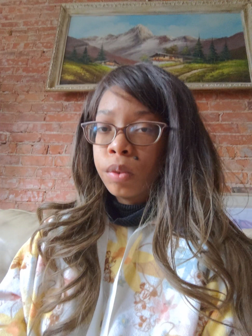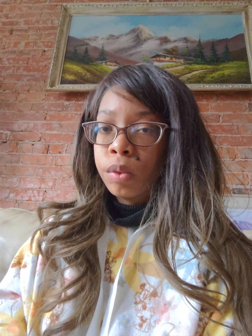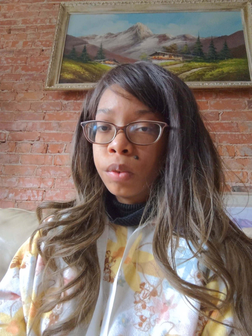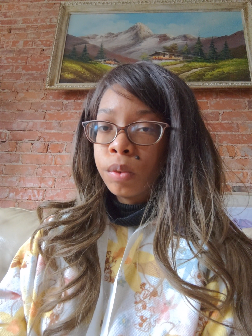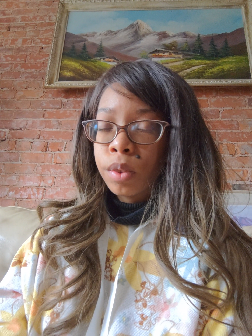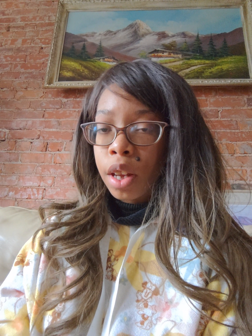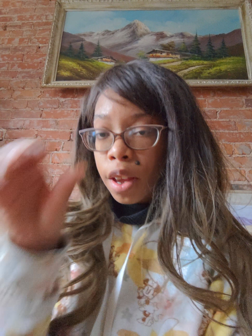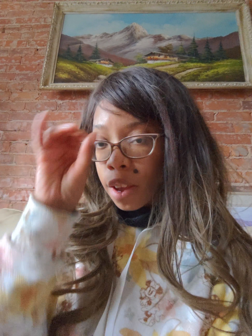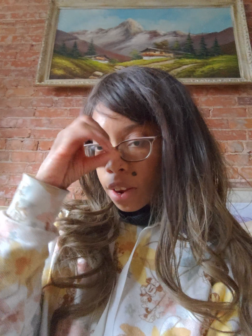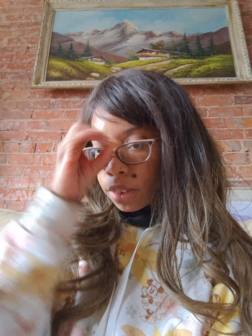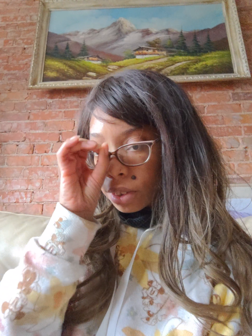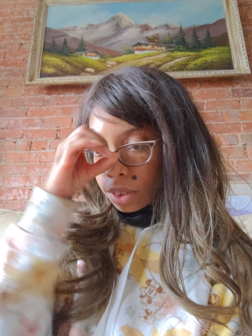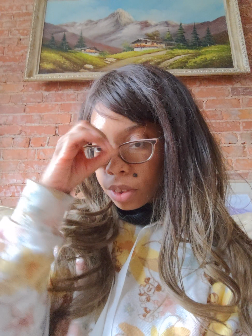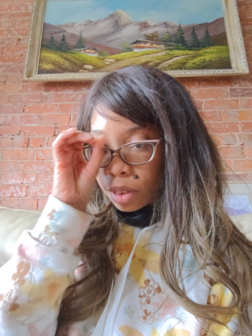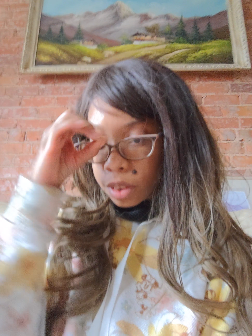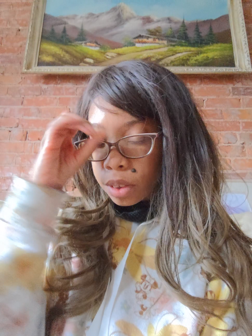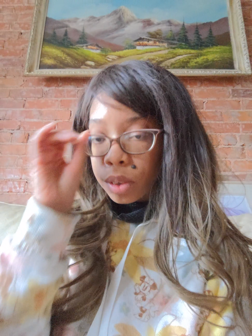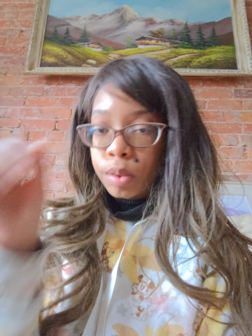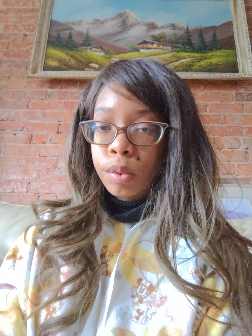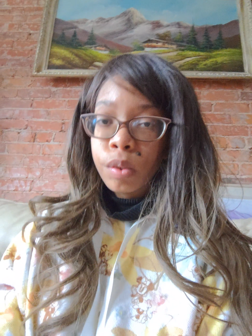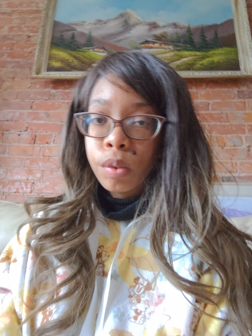owl